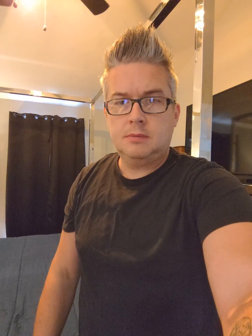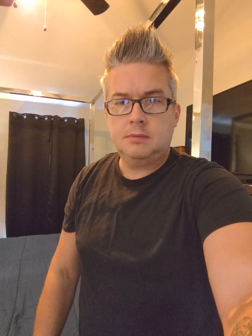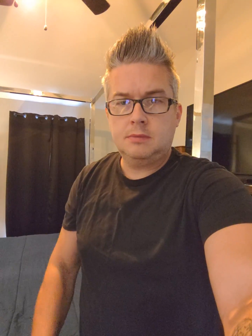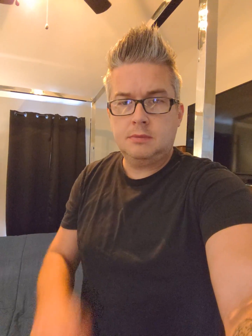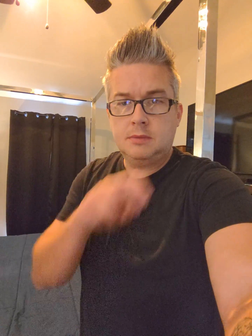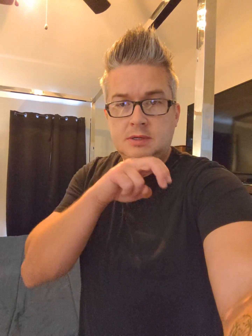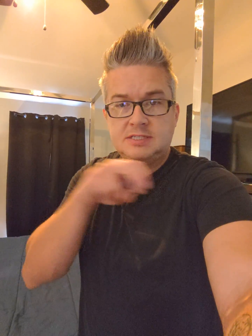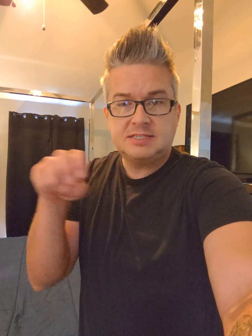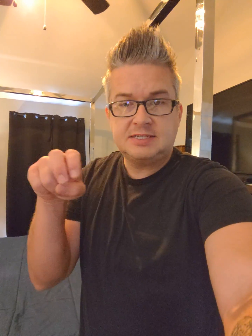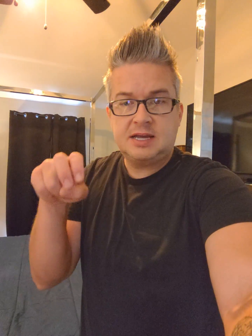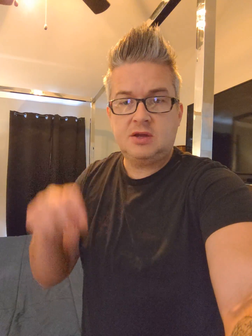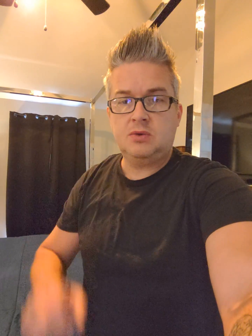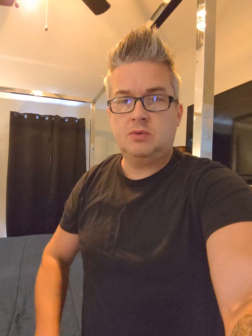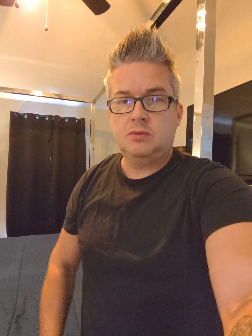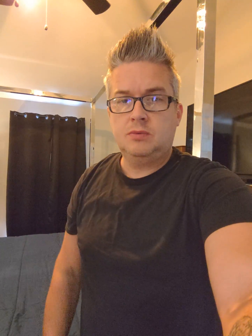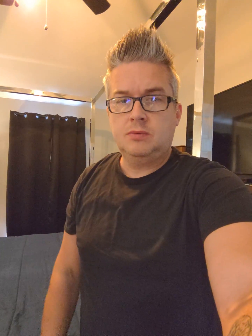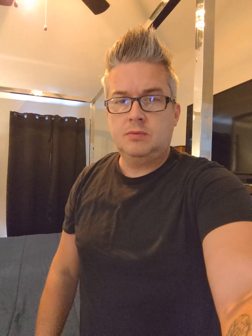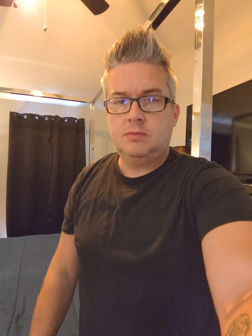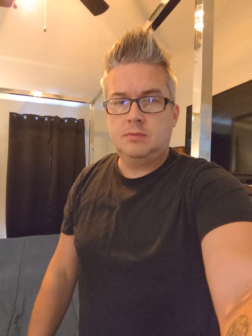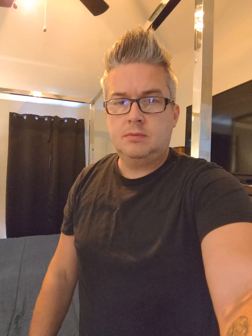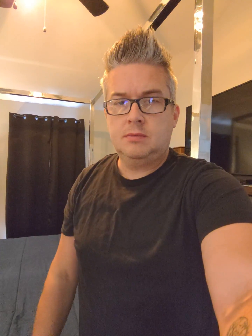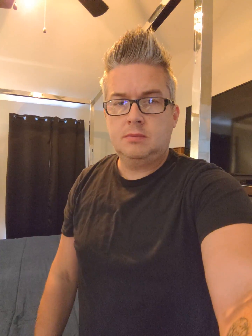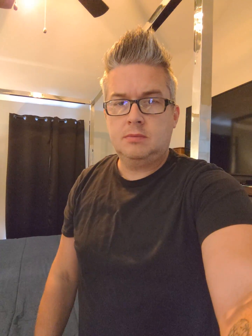porch